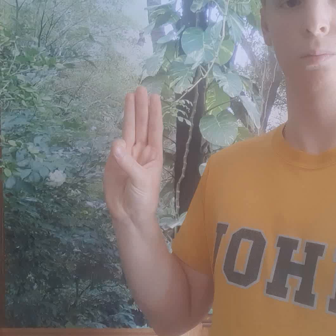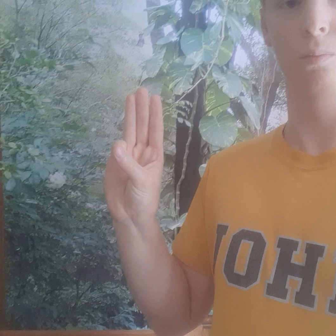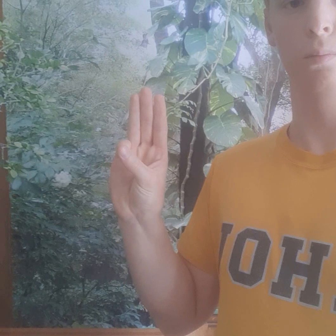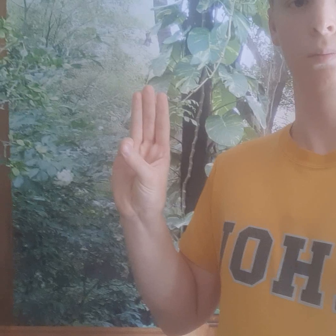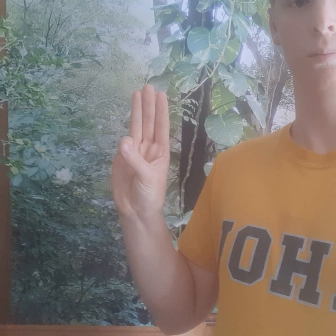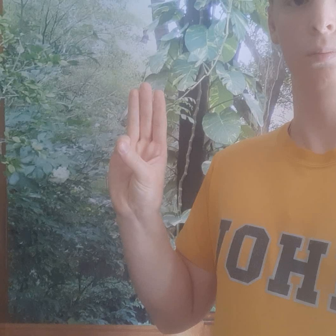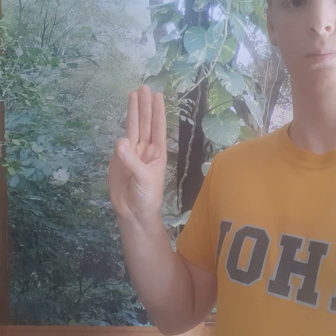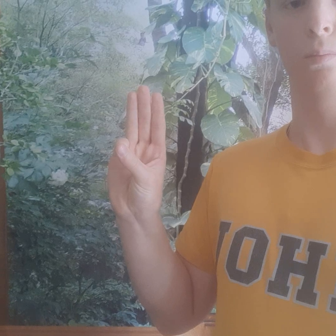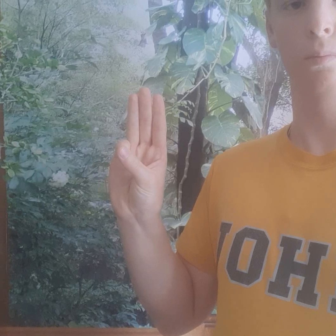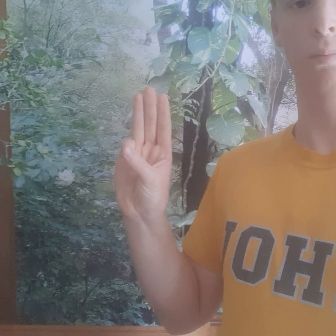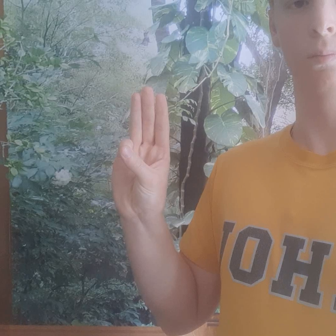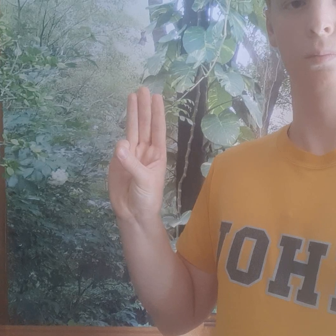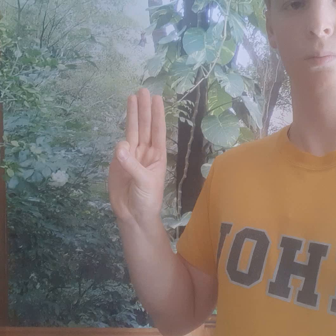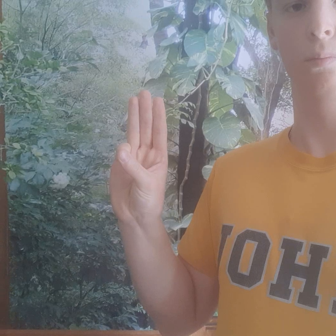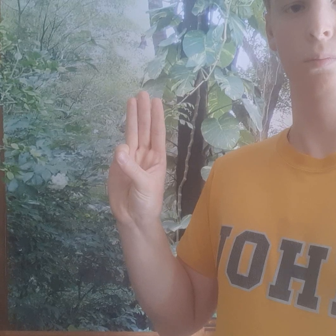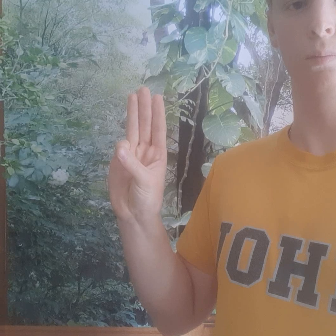Ш